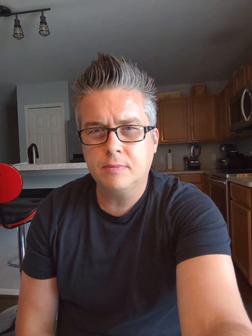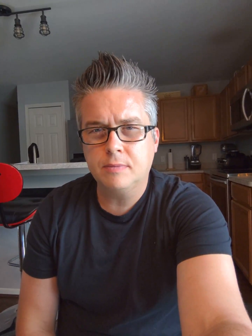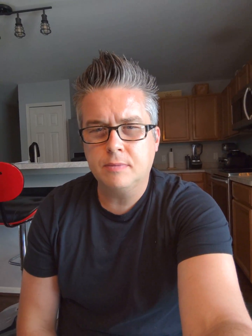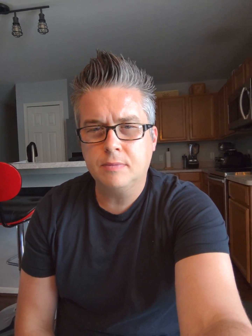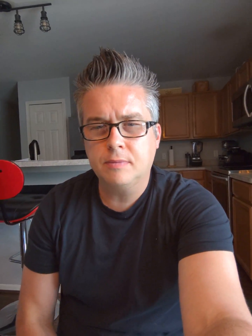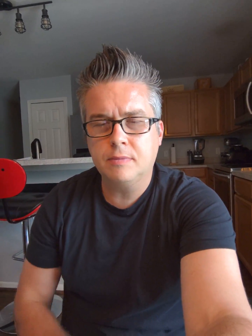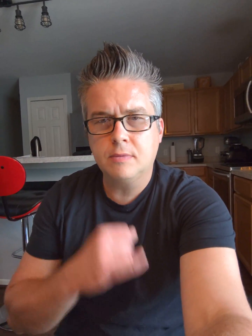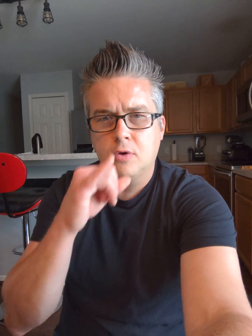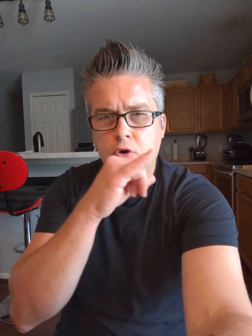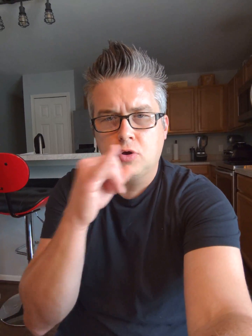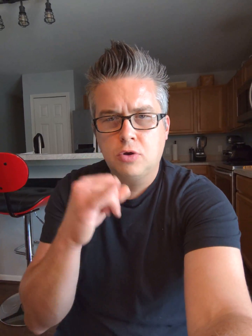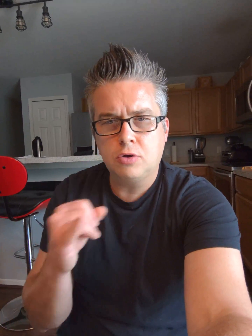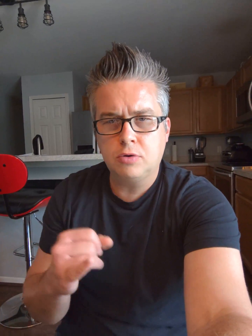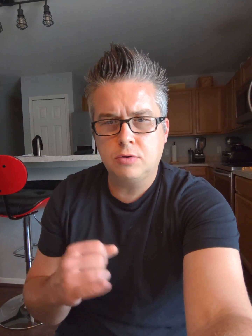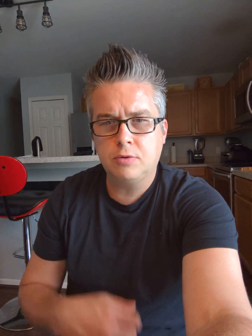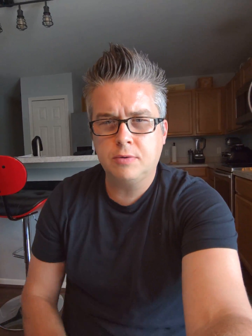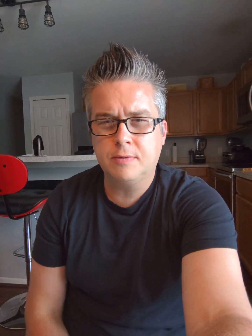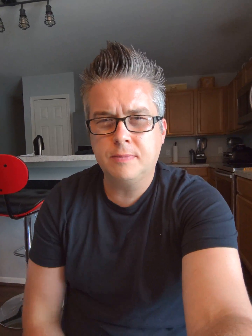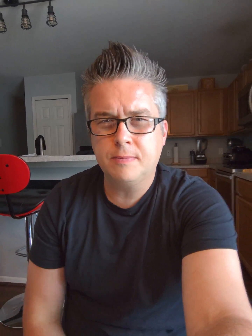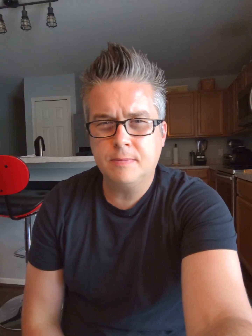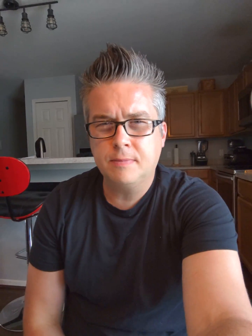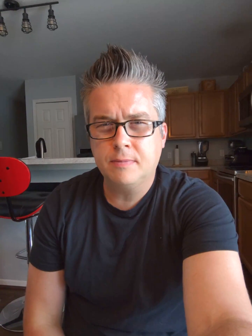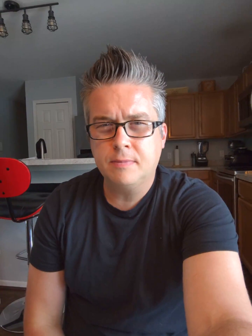draw